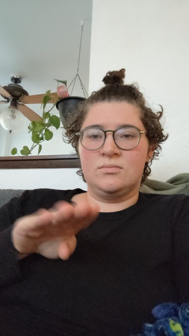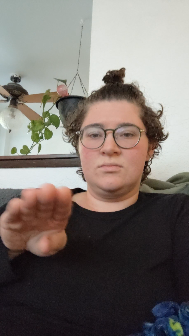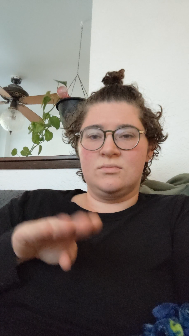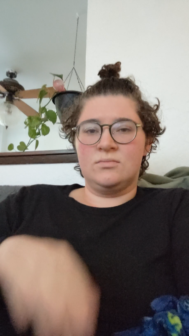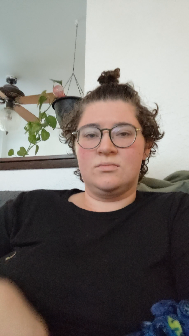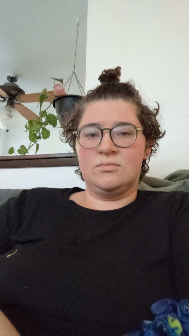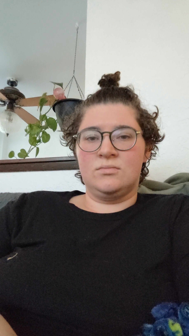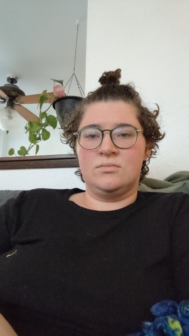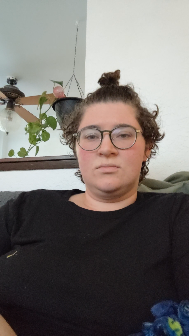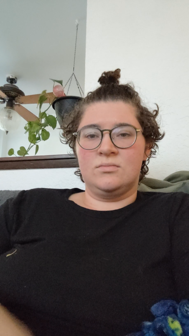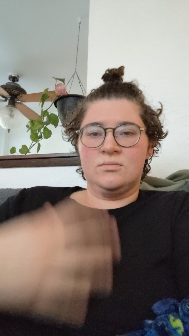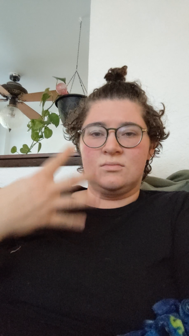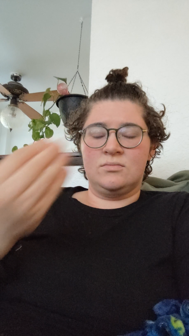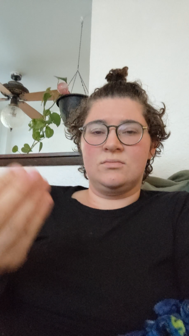going to